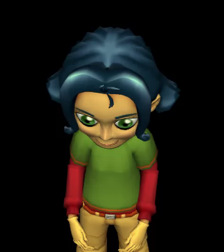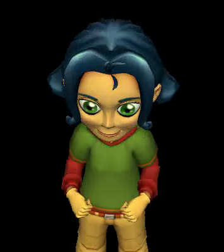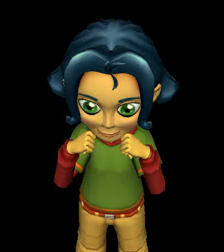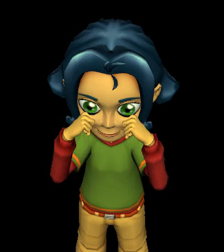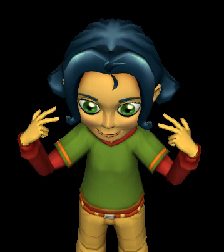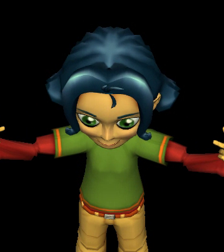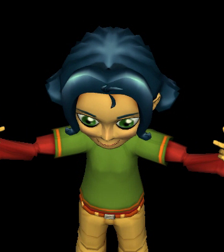قط